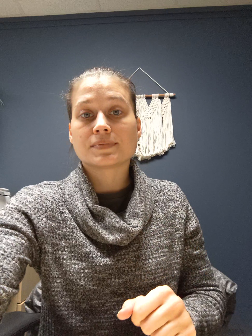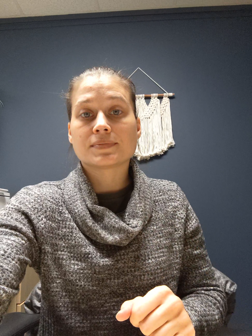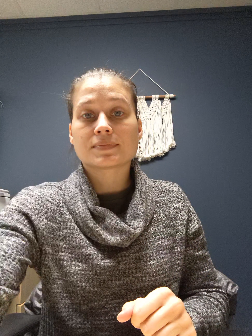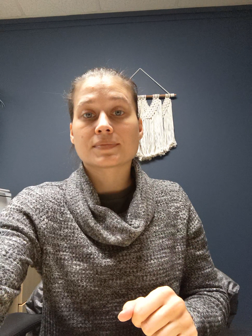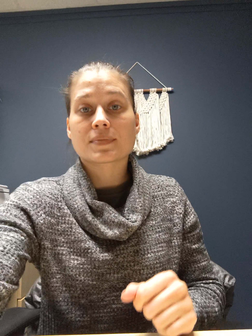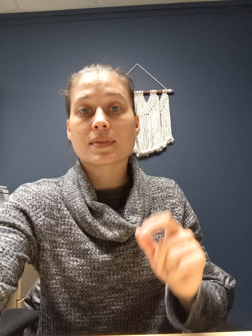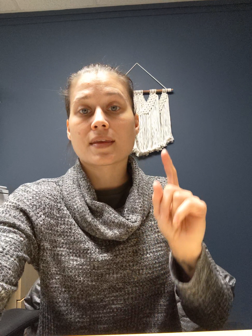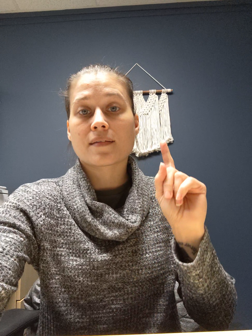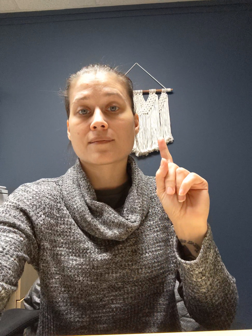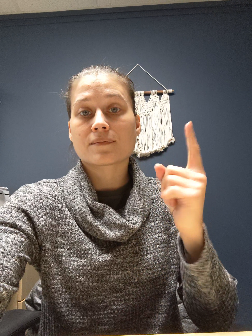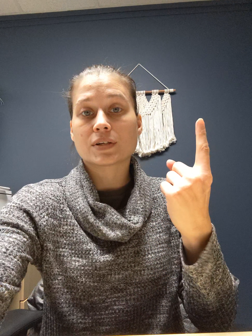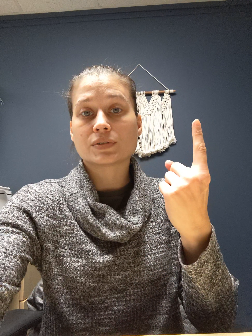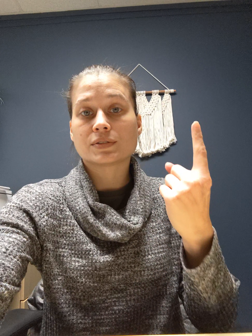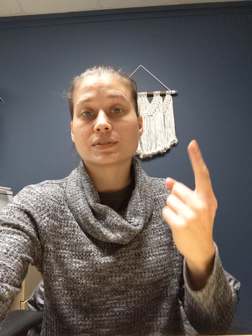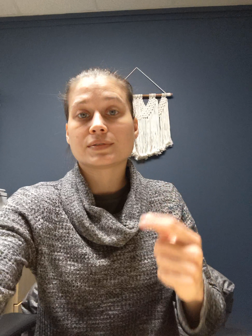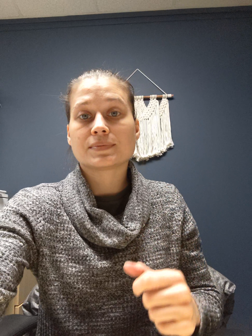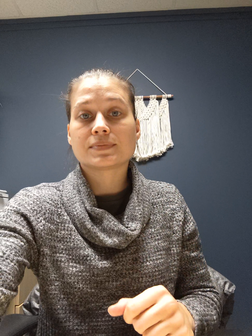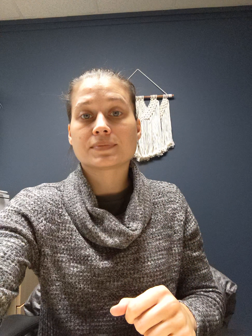first